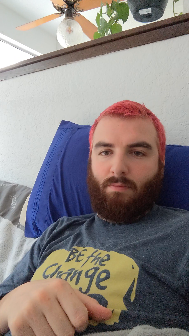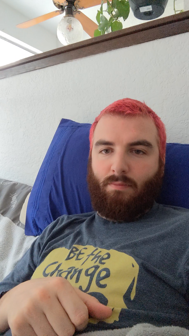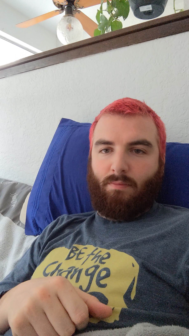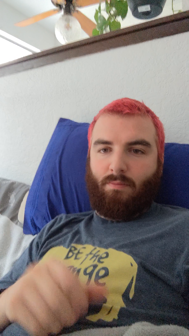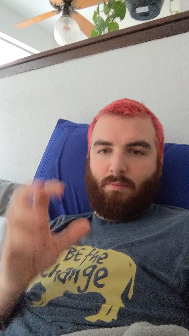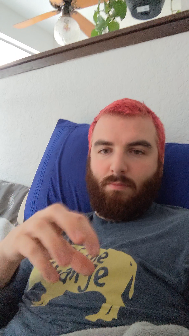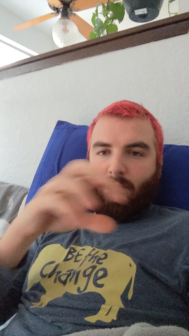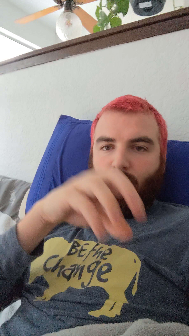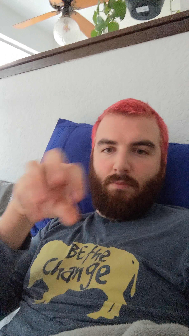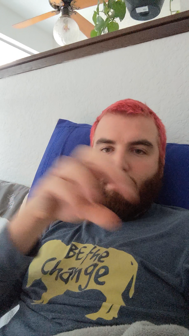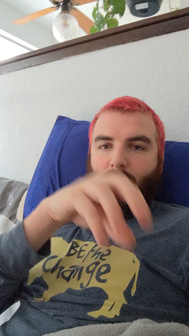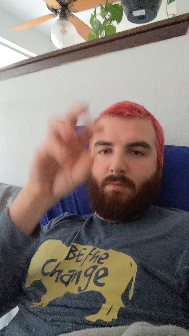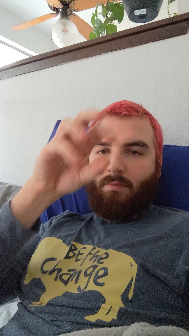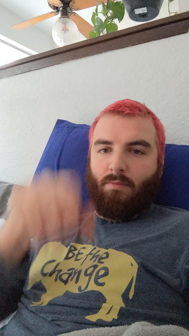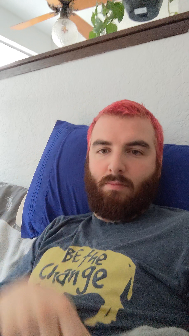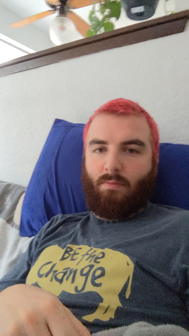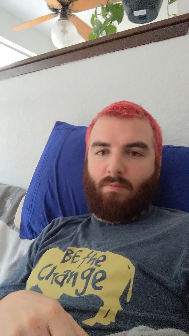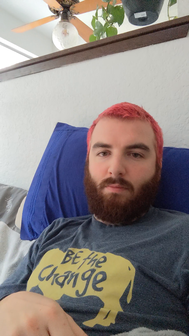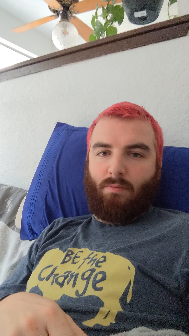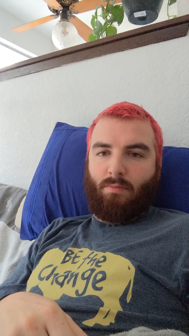block